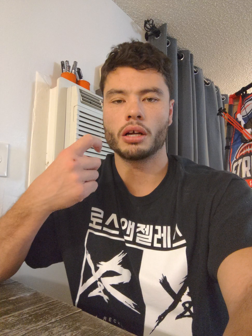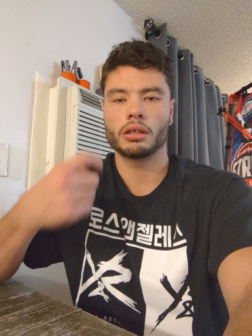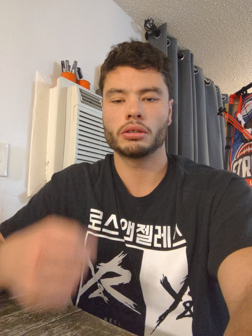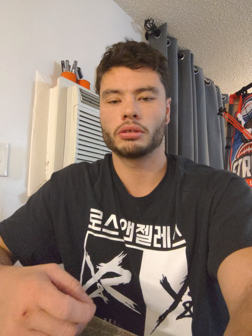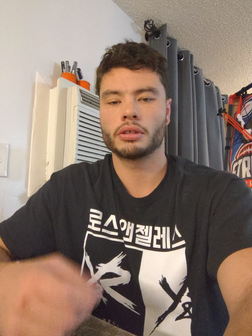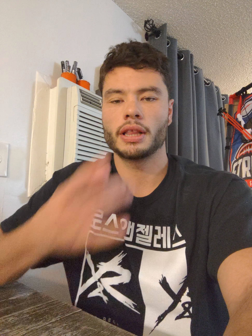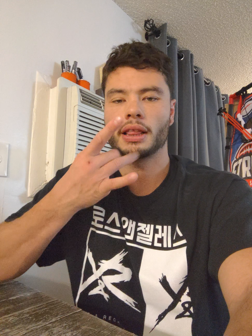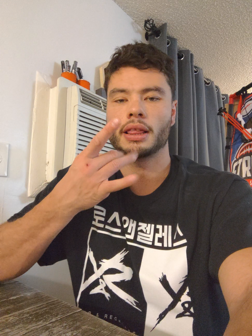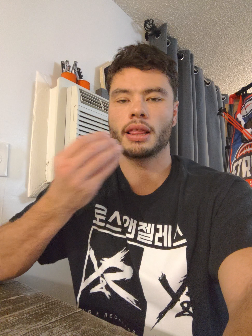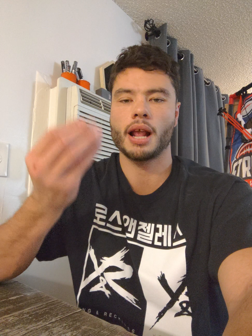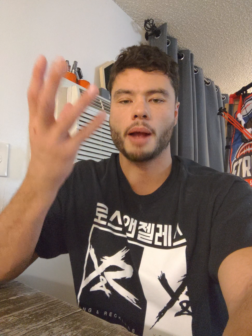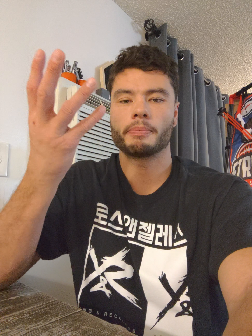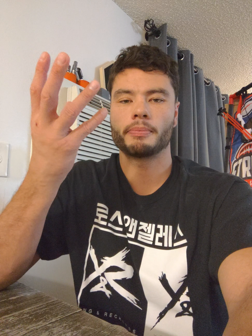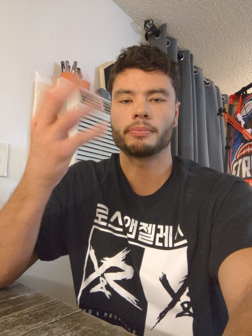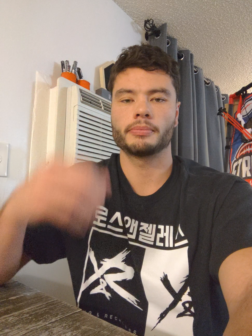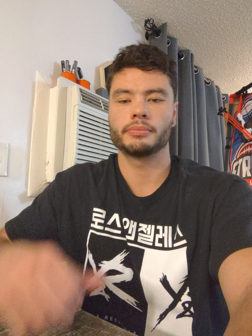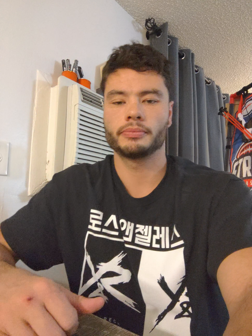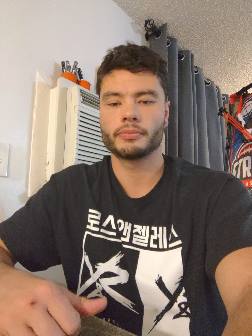lamp